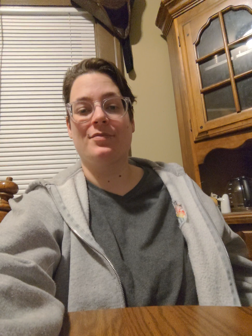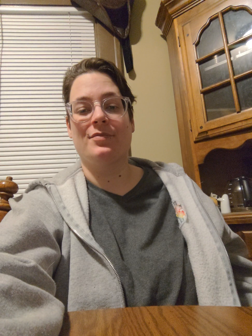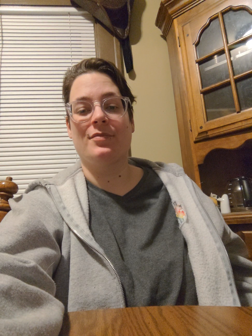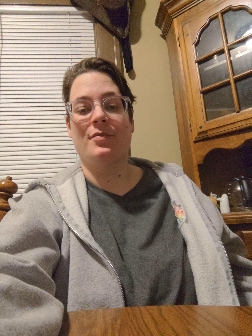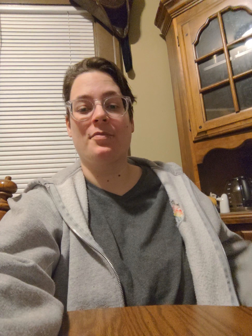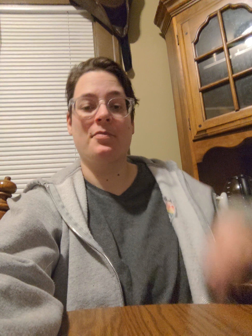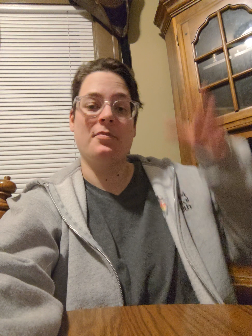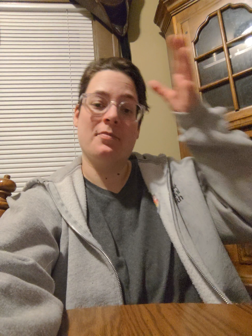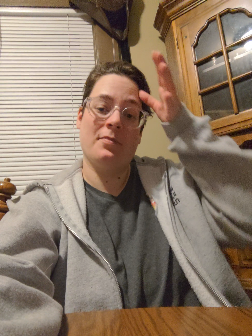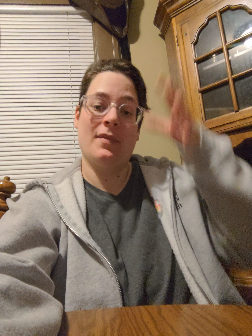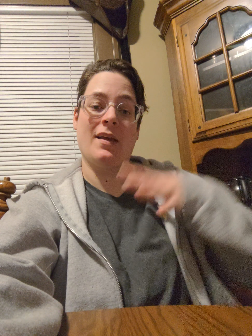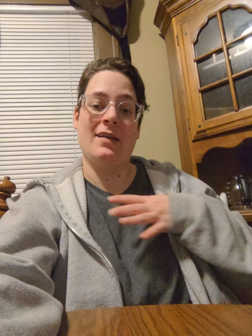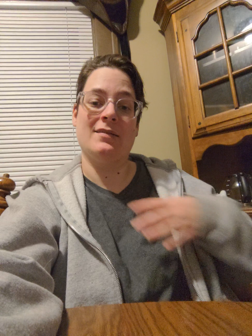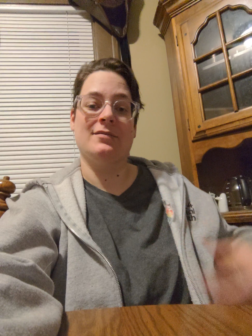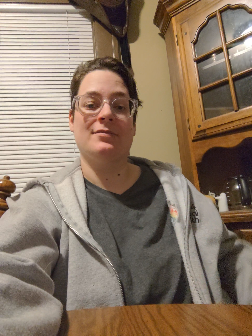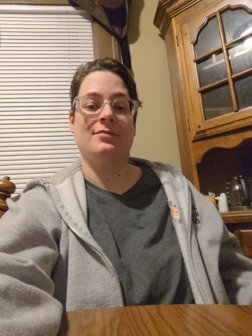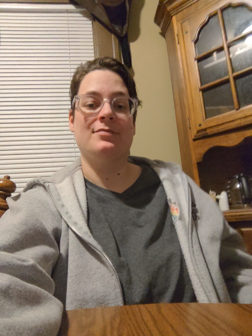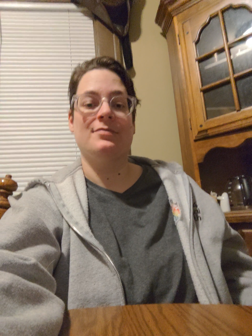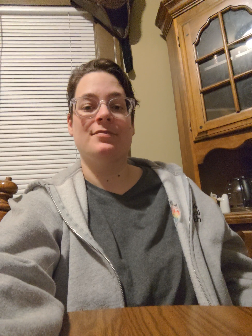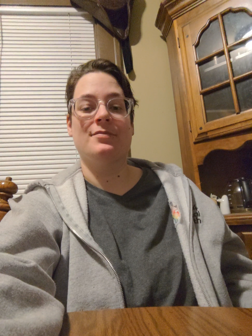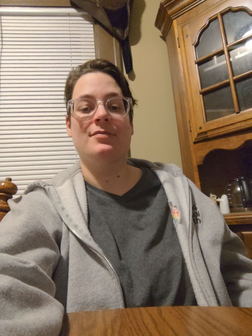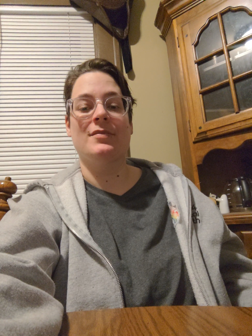man